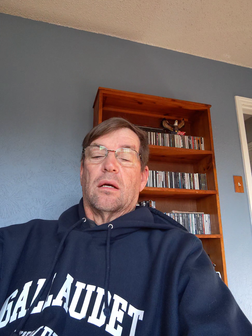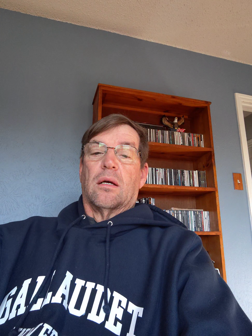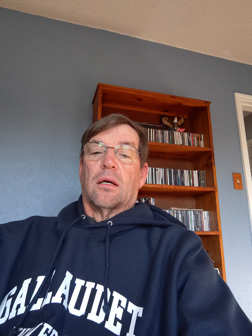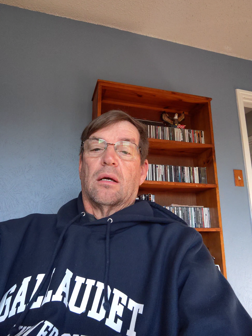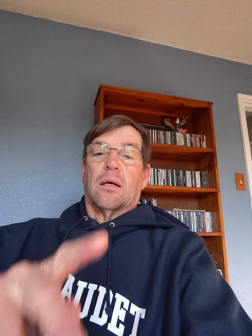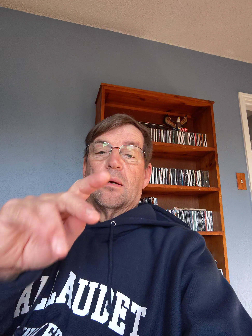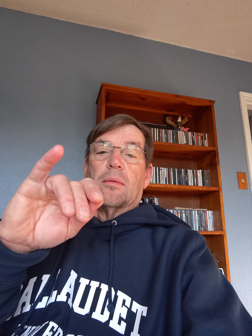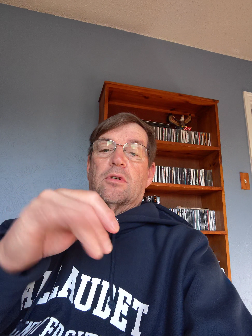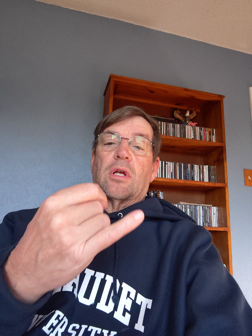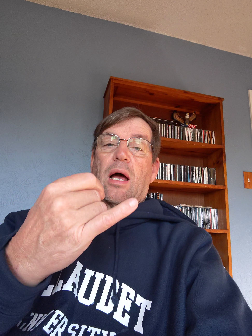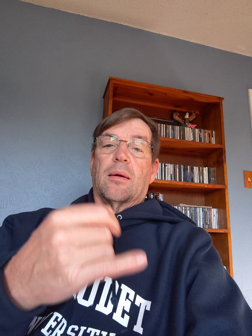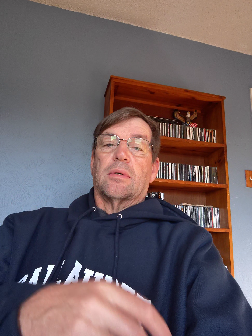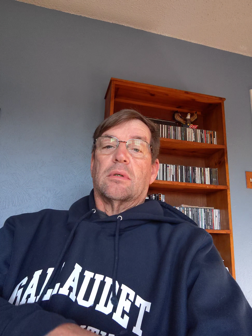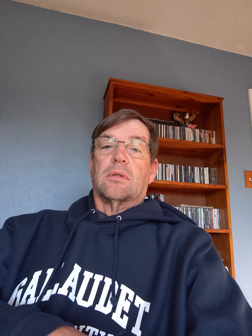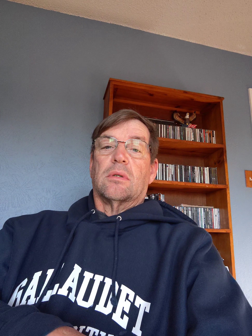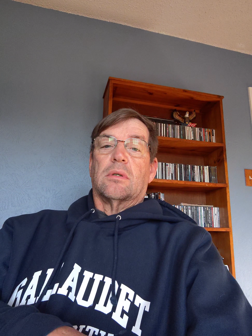pajamas